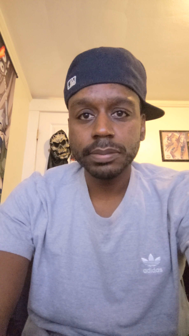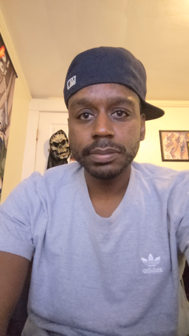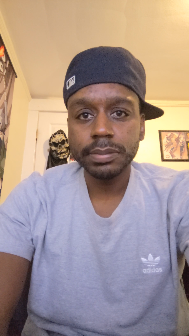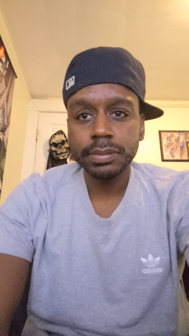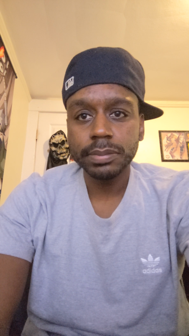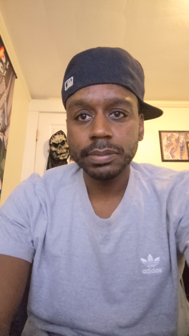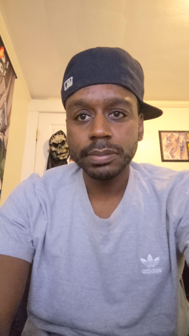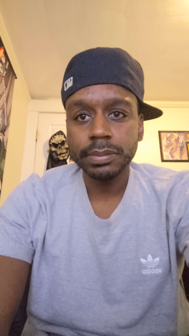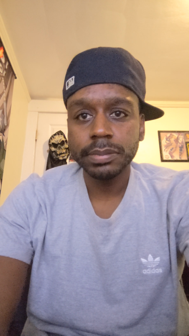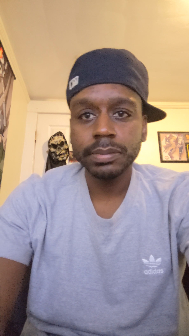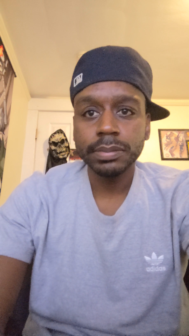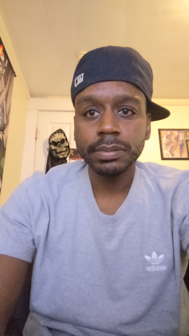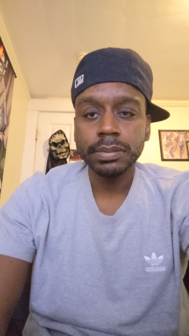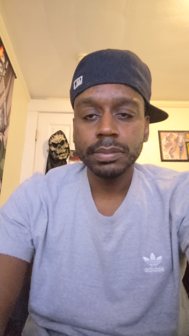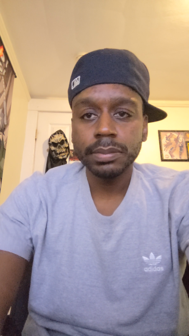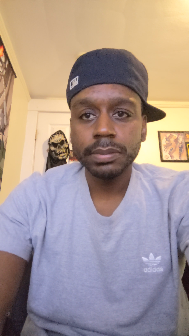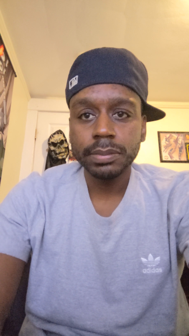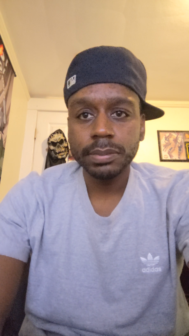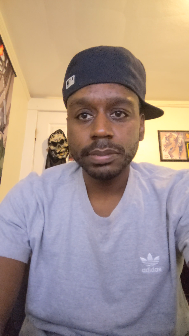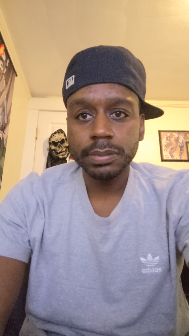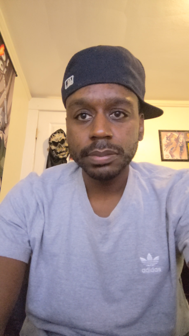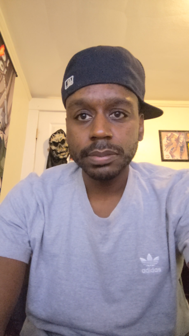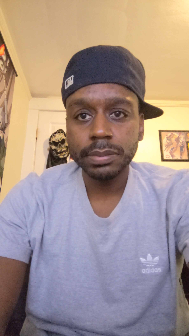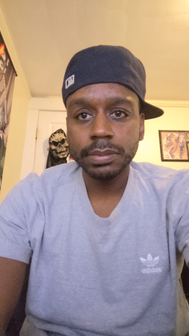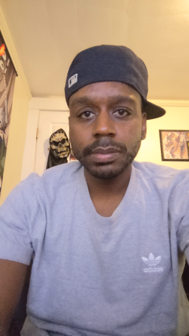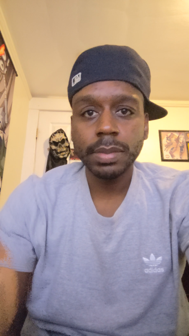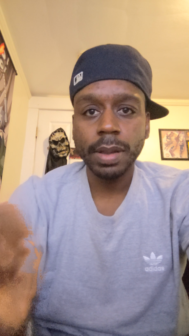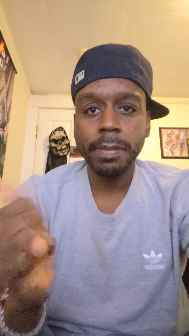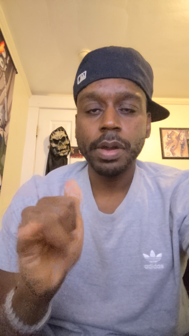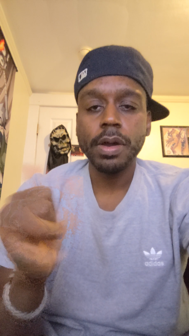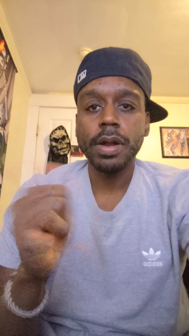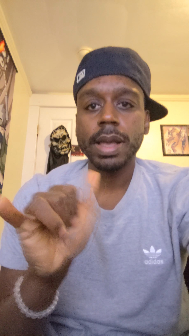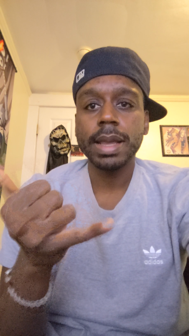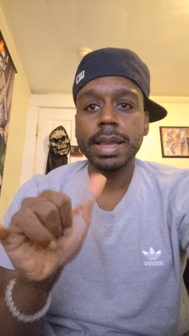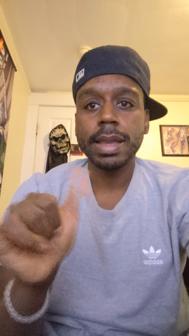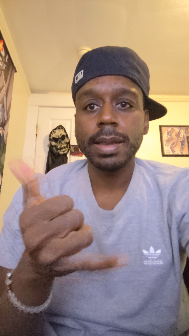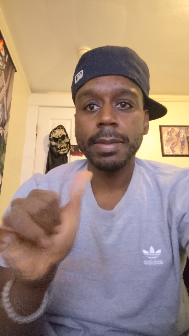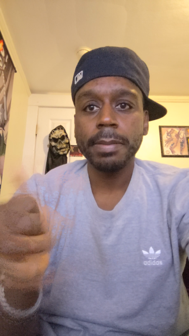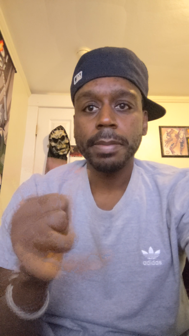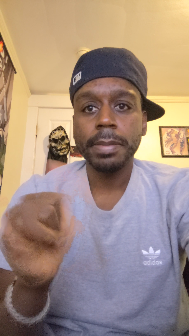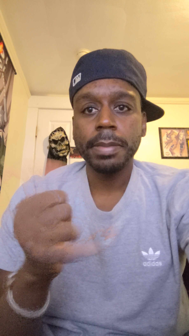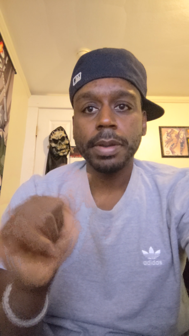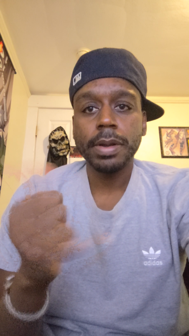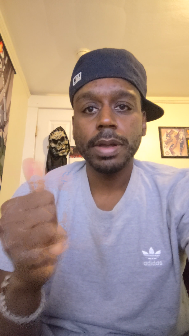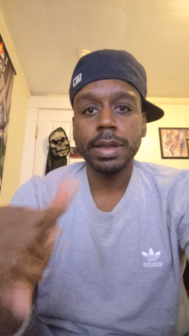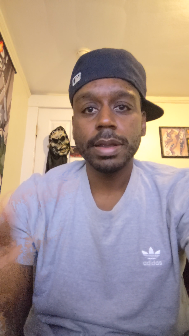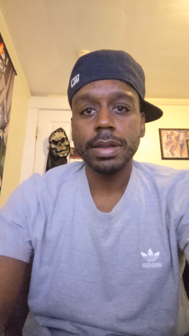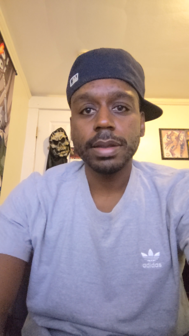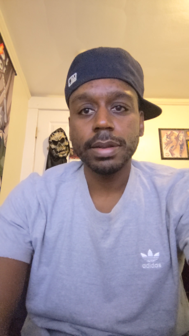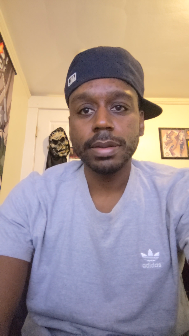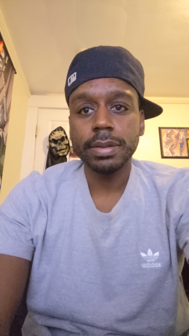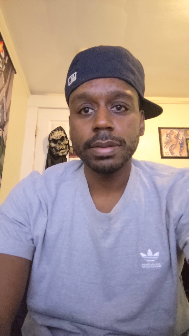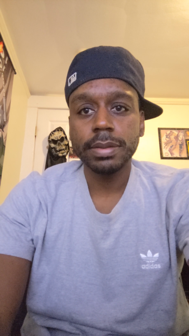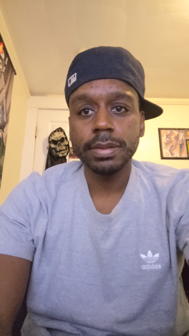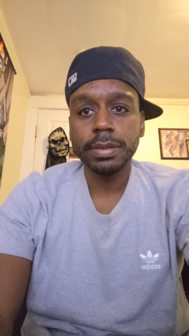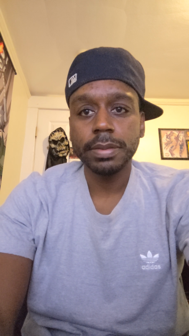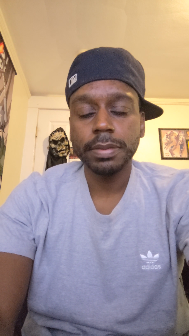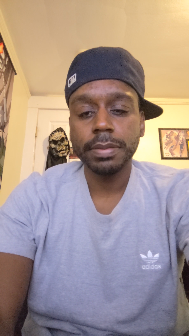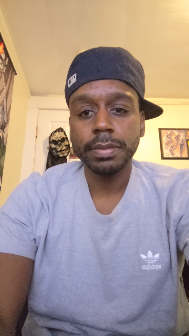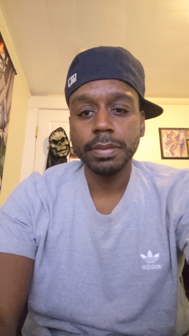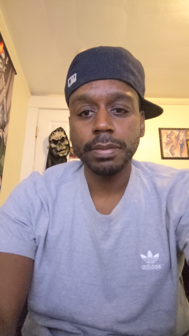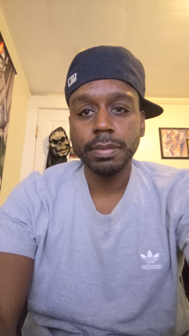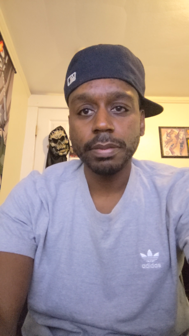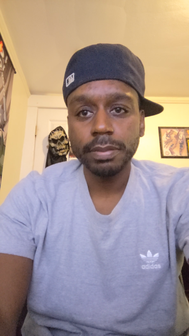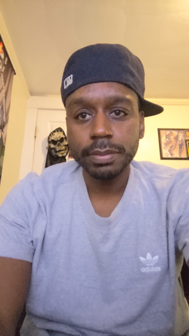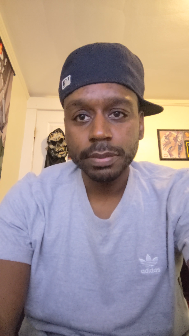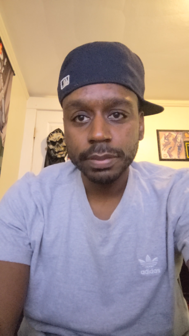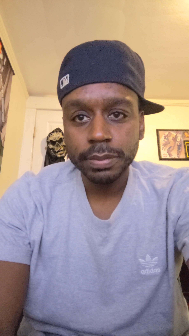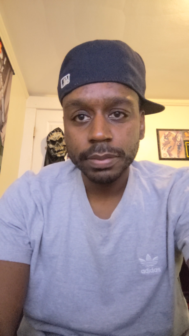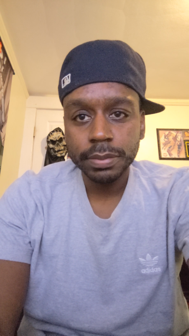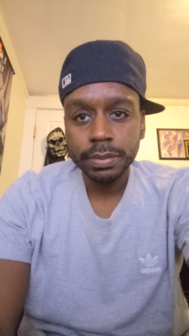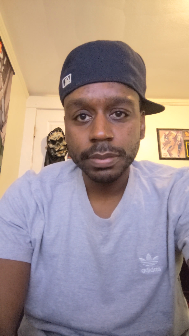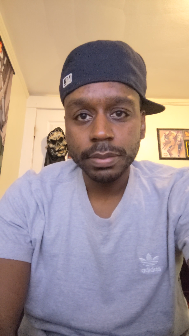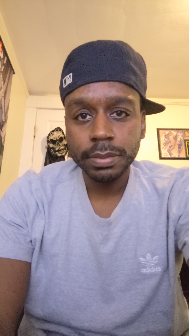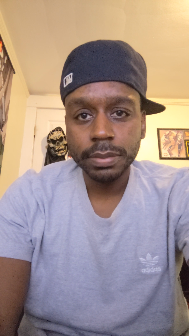party